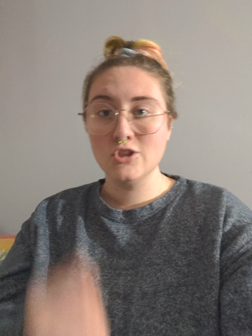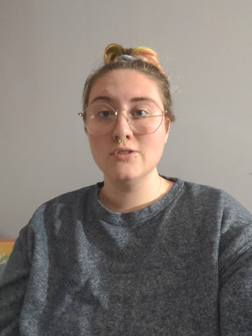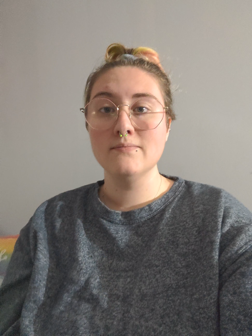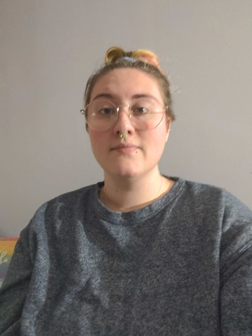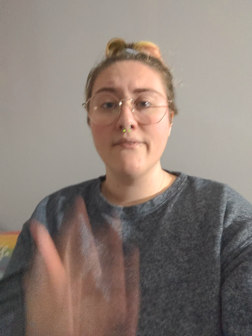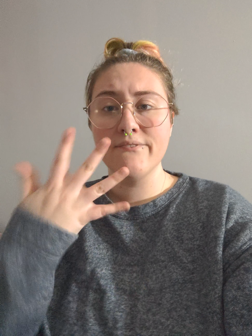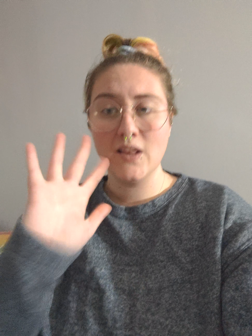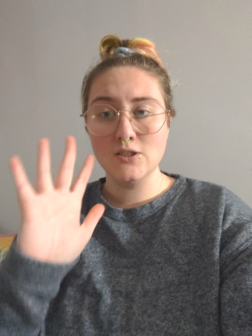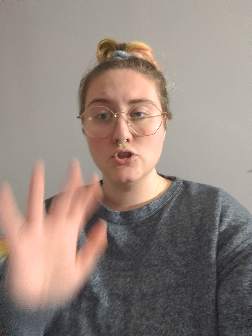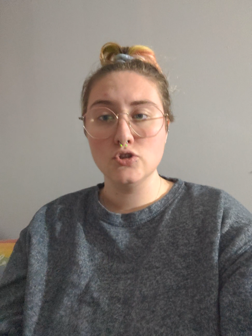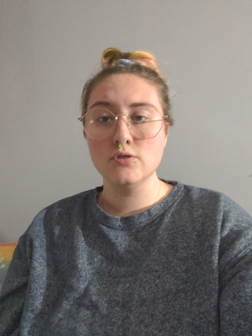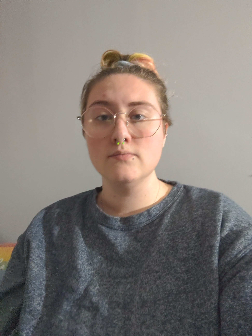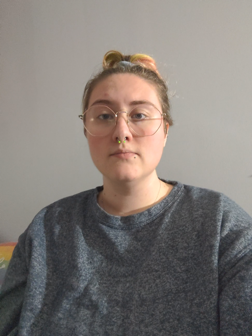finish